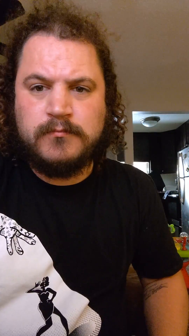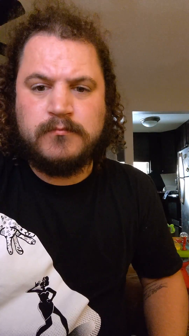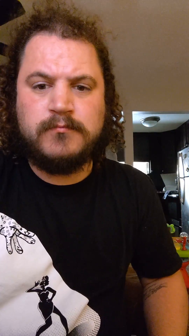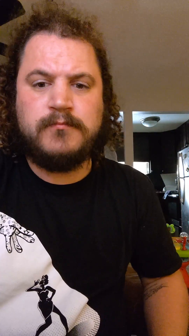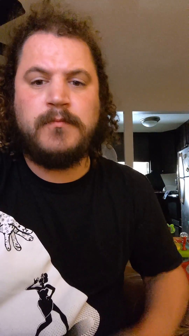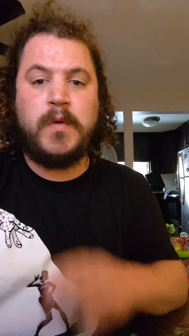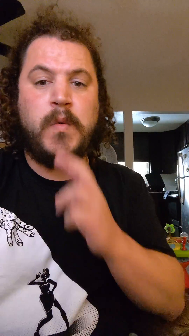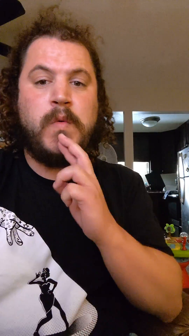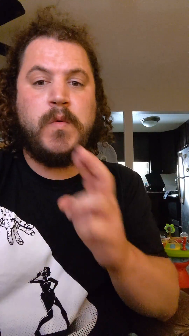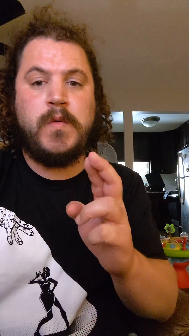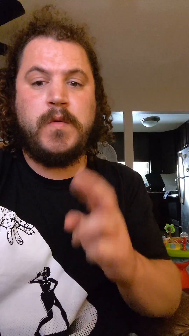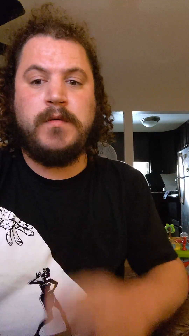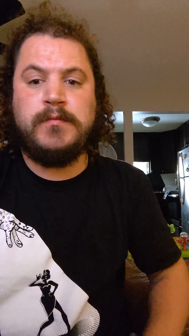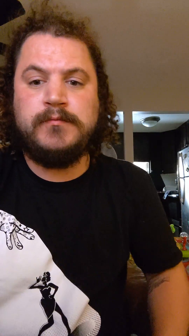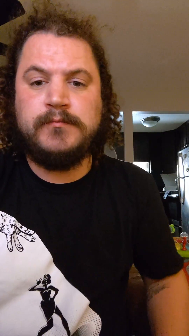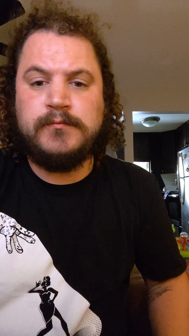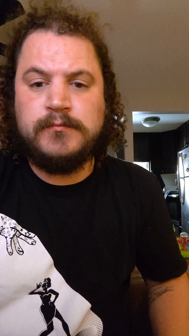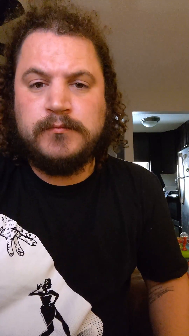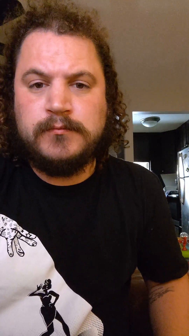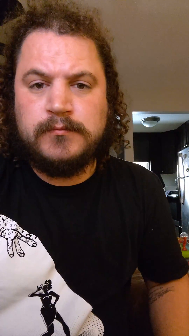are